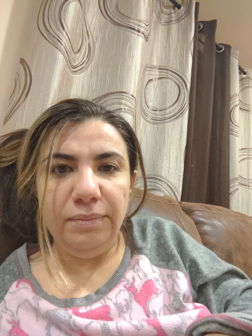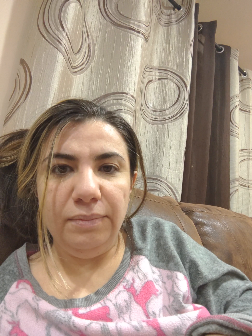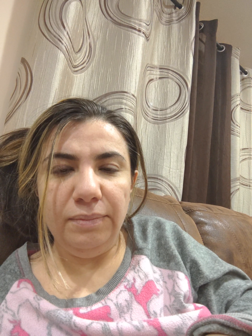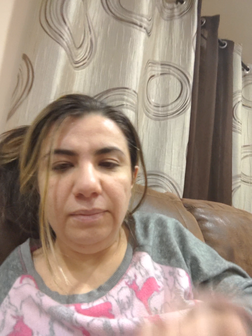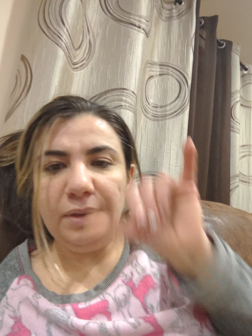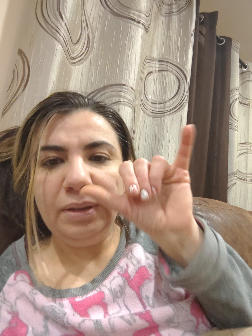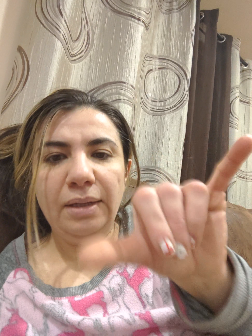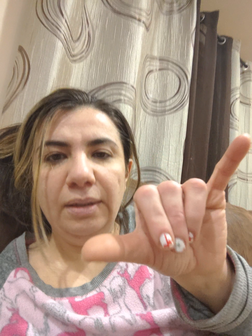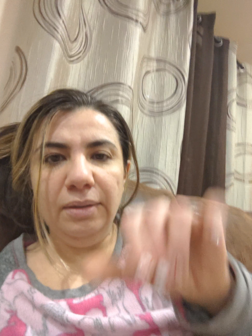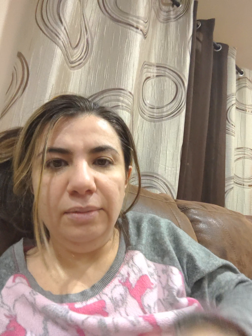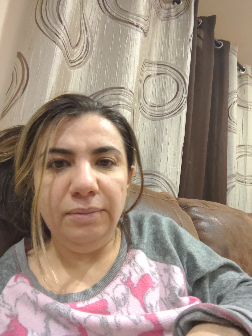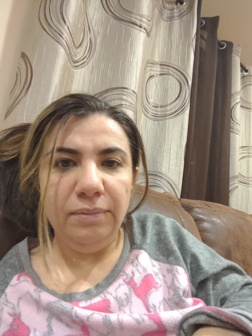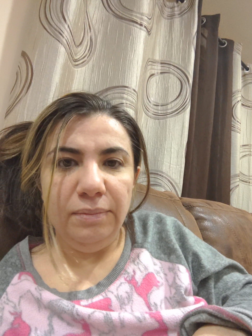stay